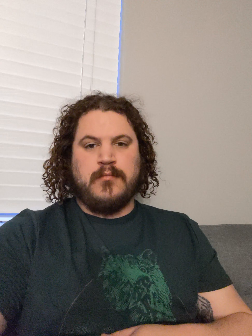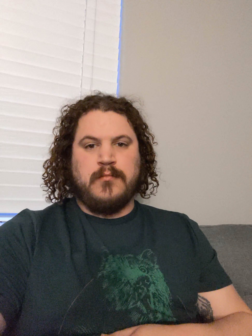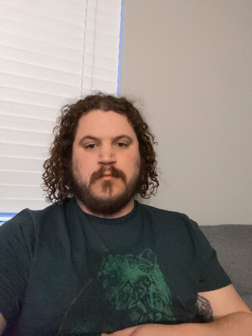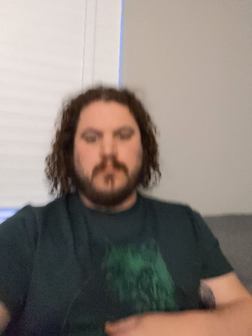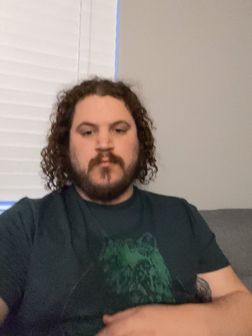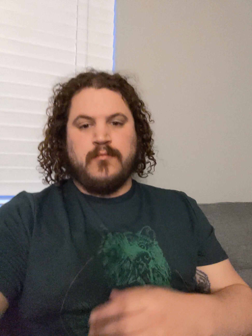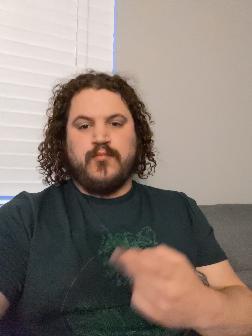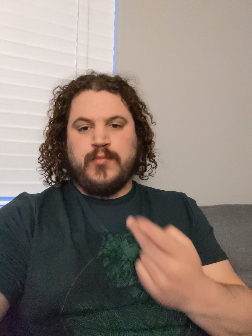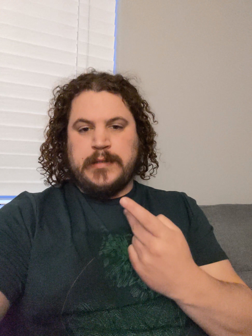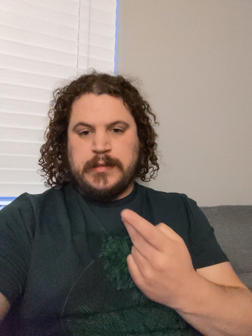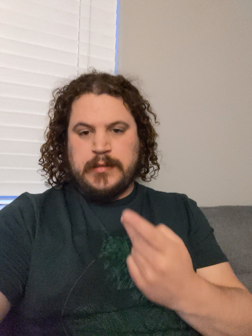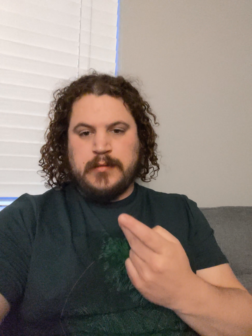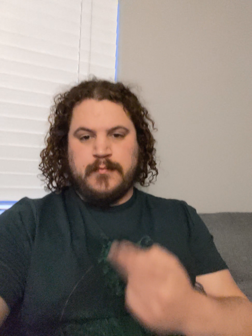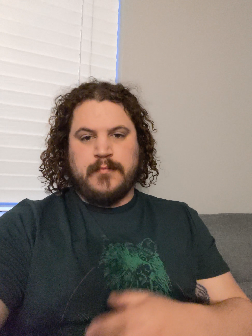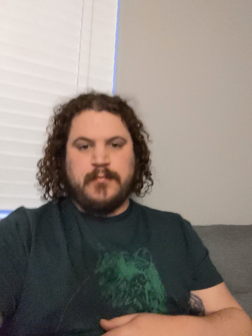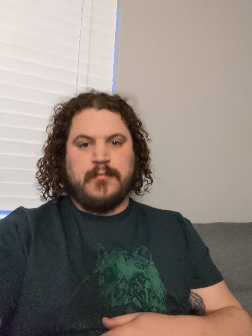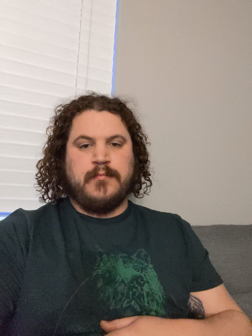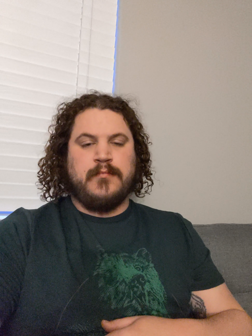we